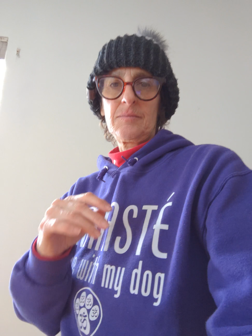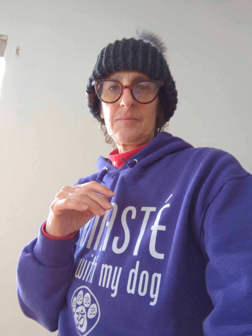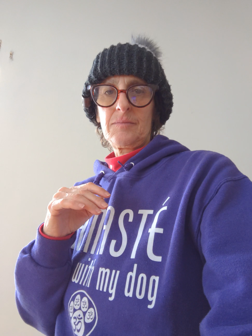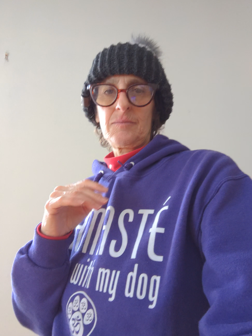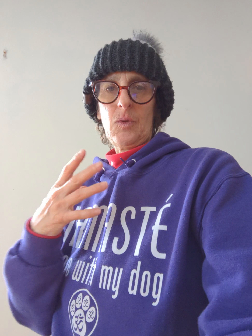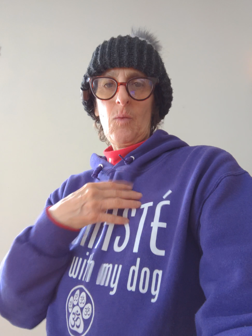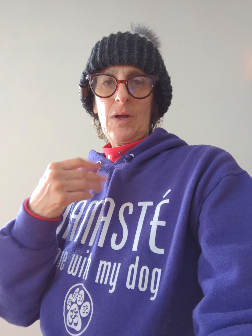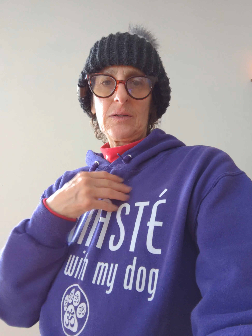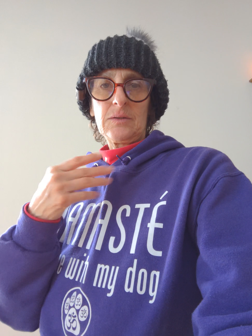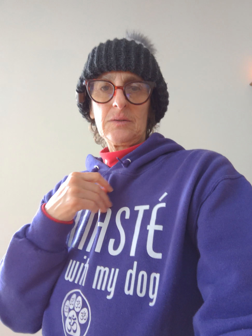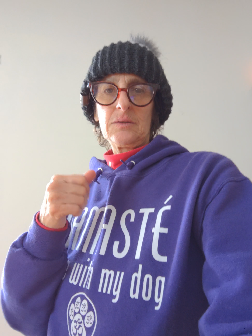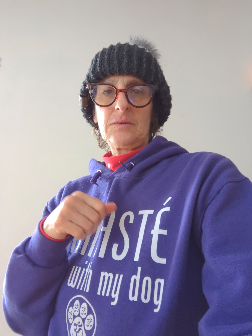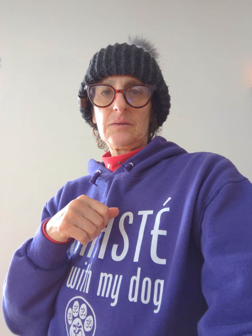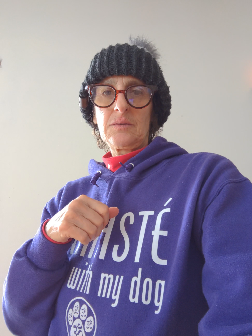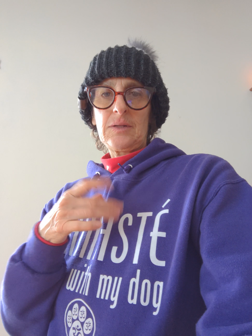white